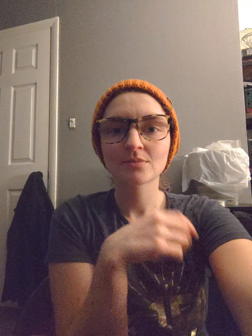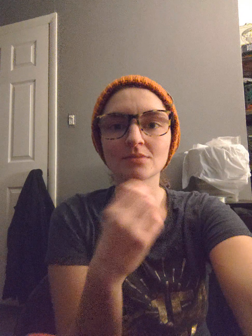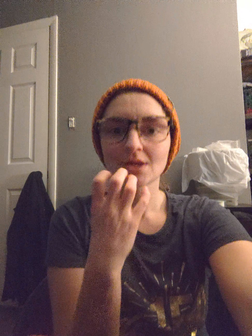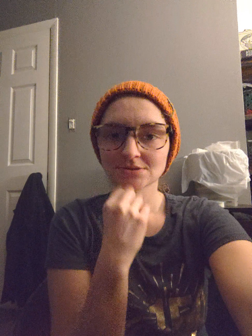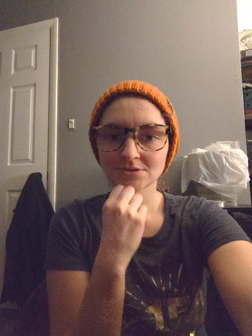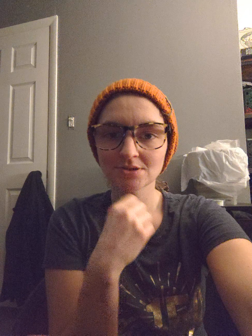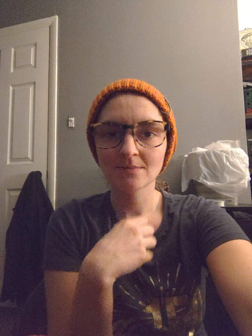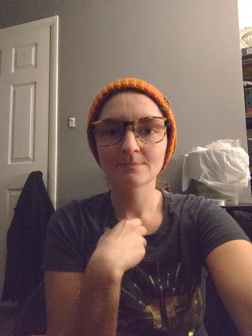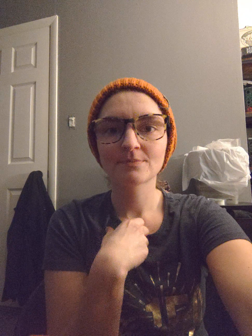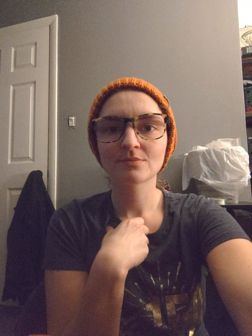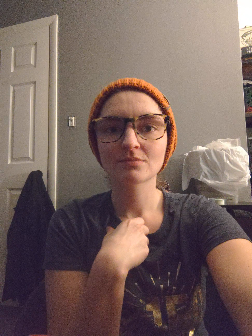underwear